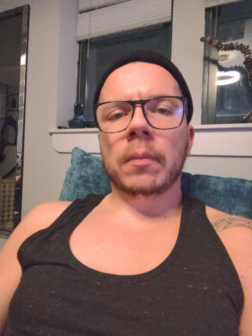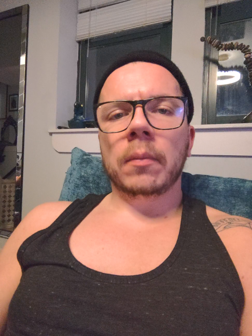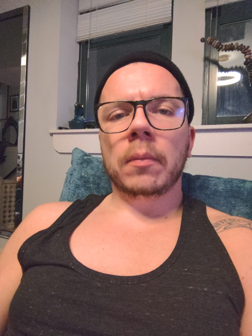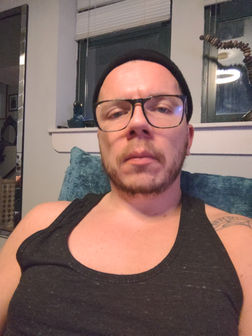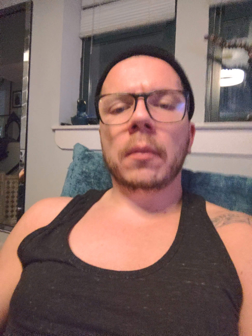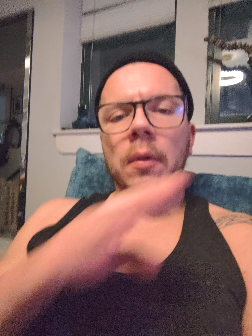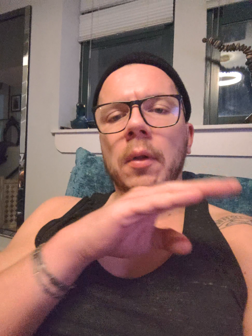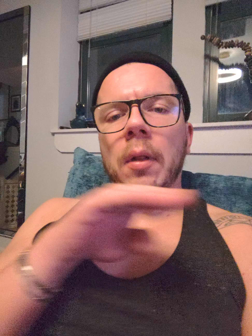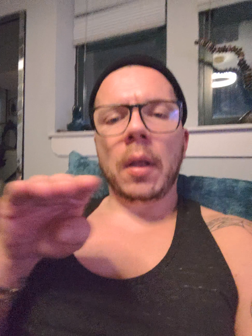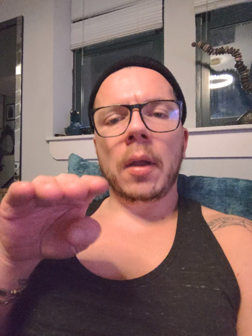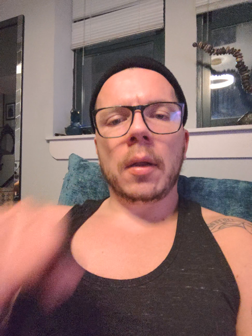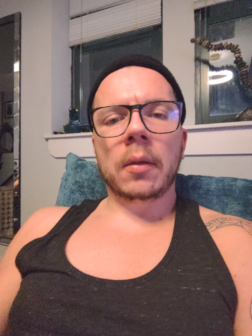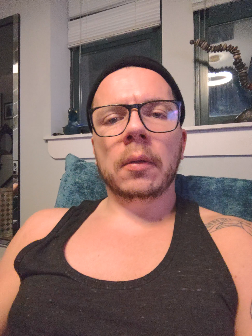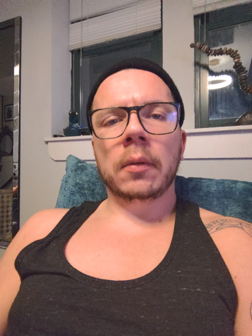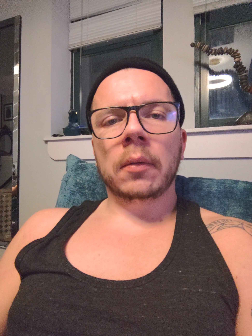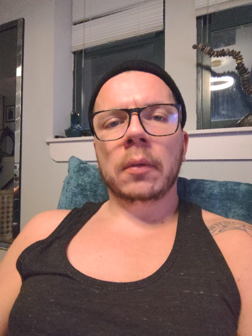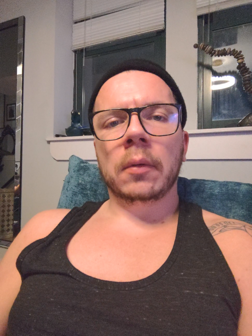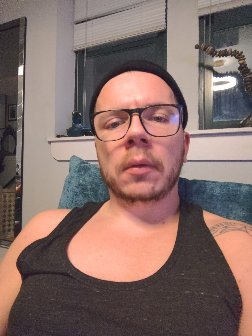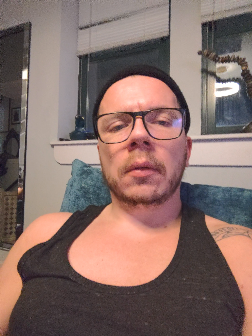clean